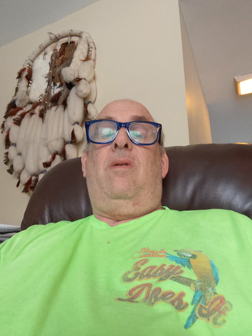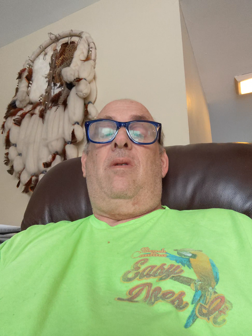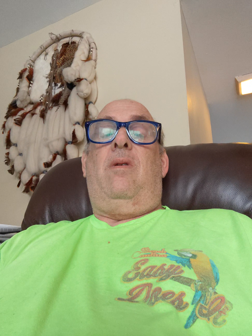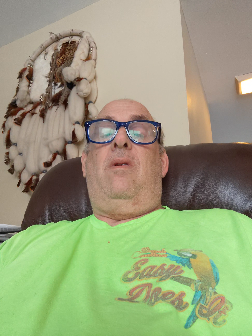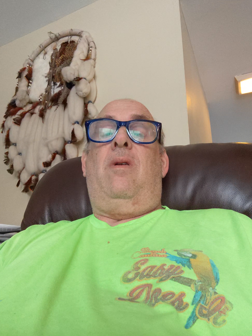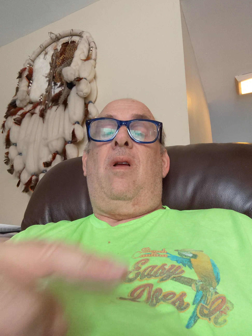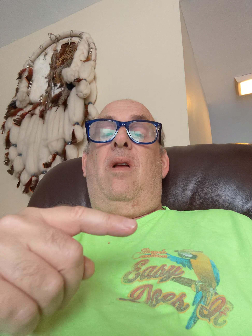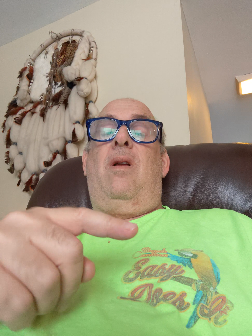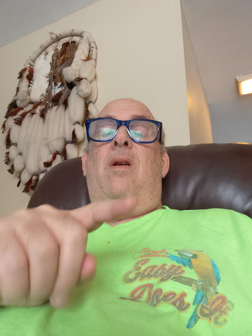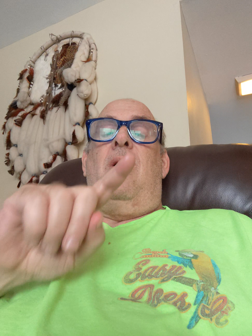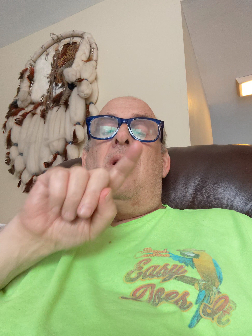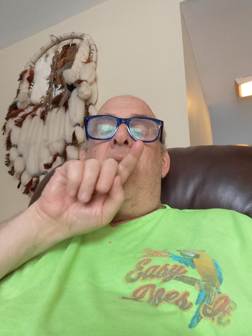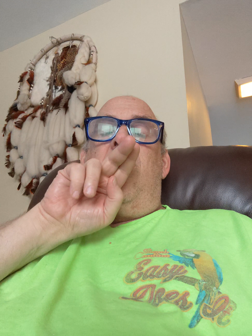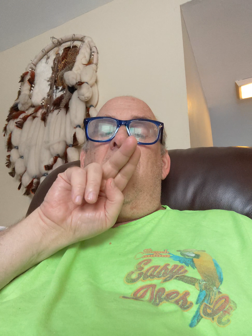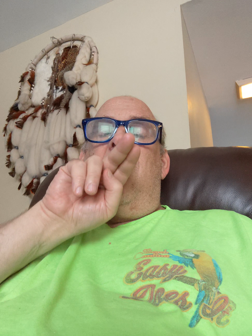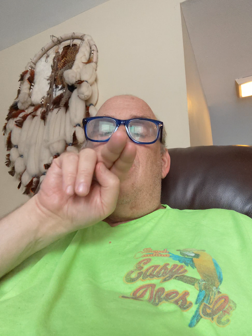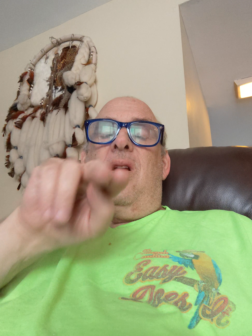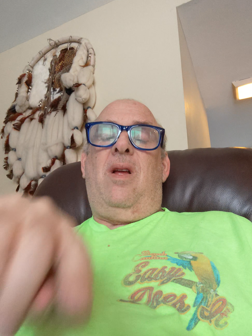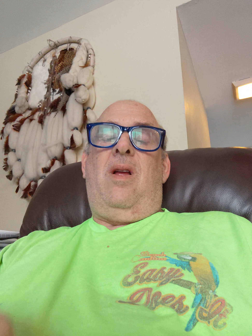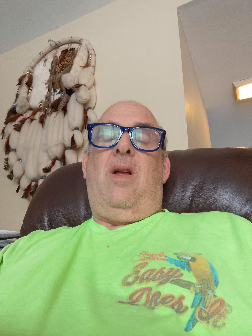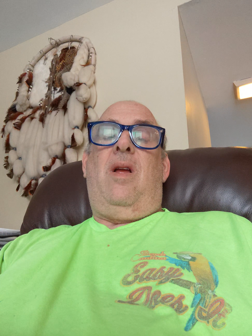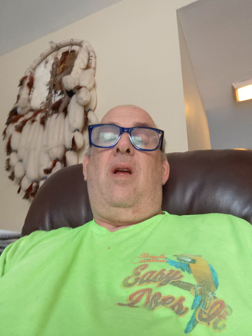tongue